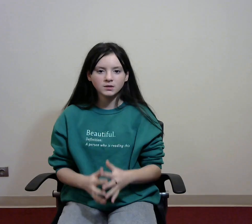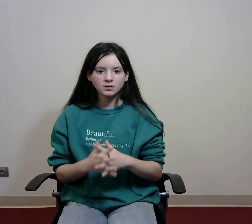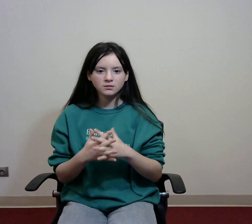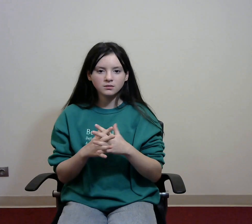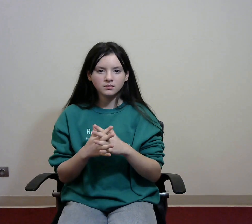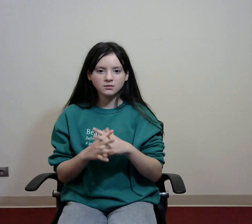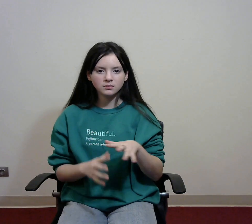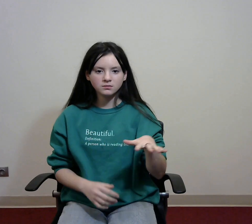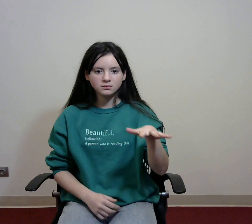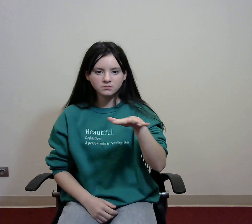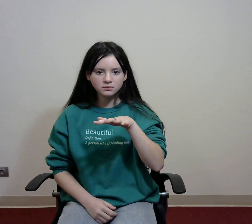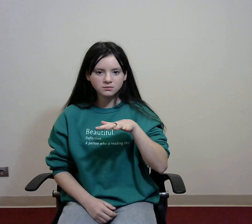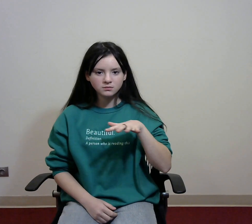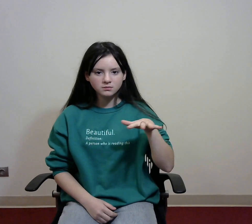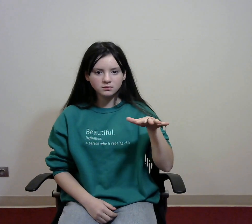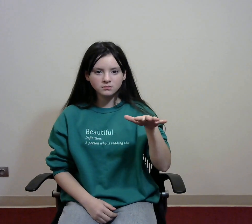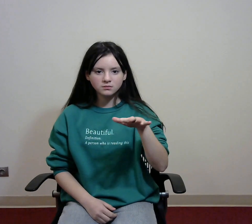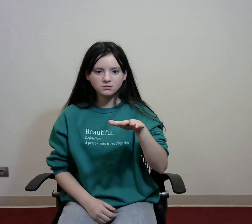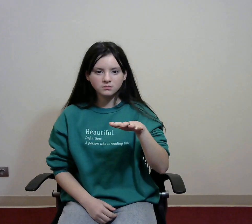rayonlarda